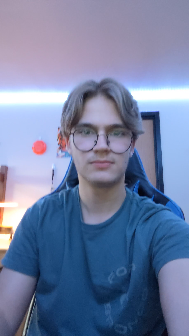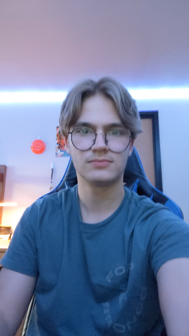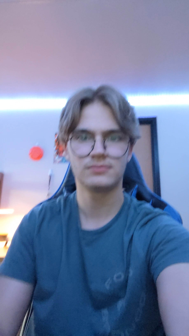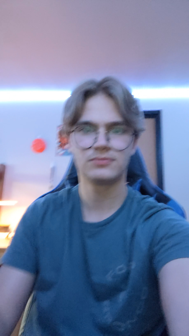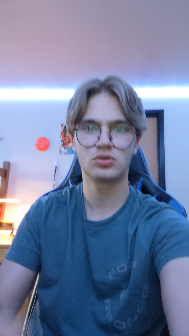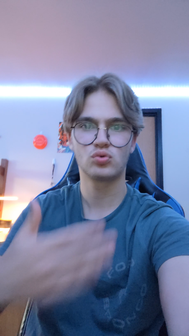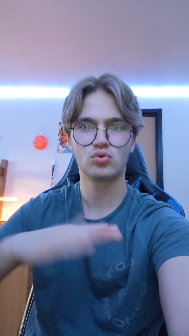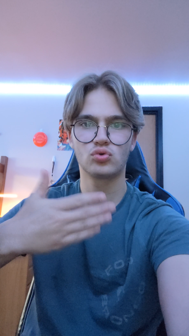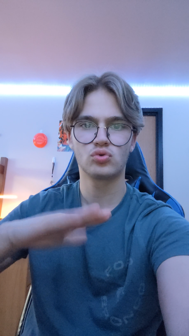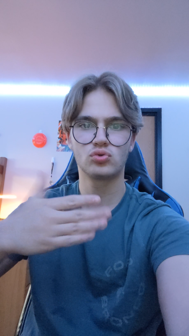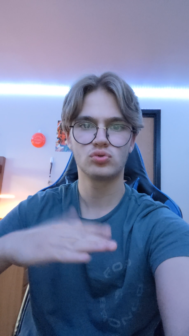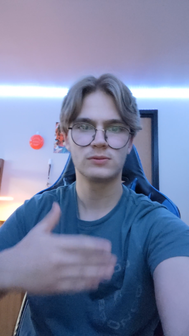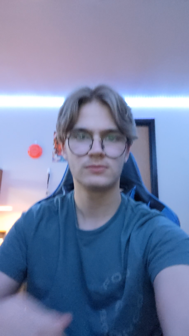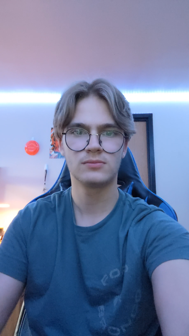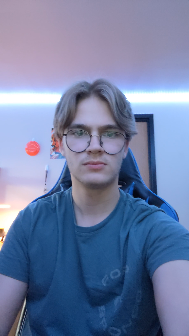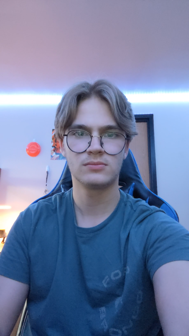cook